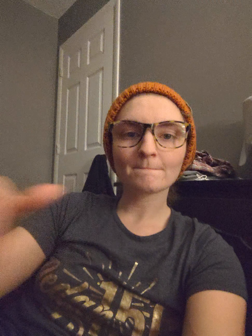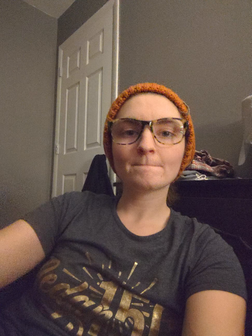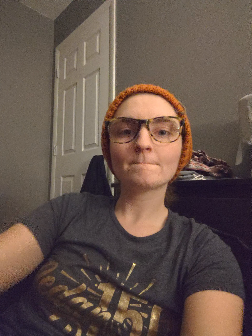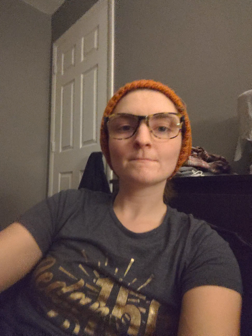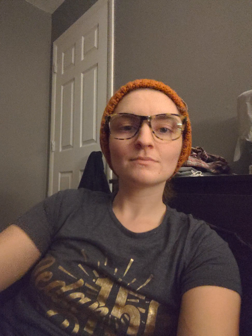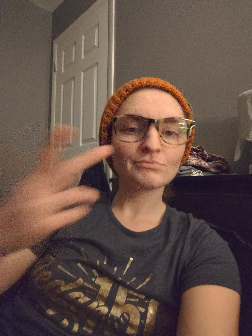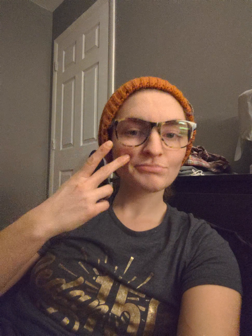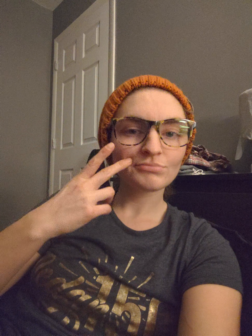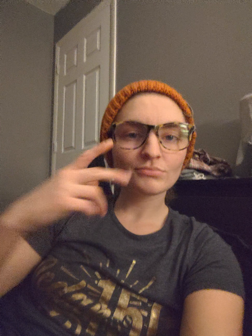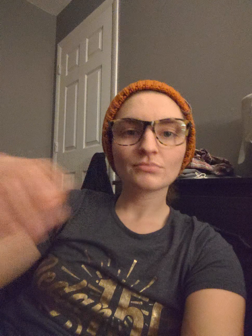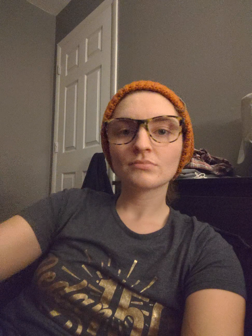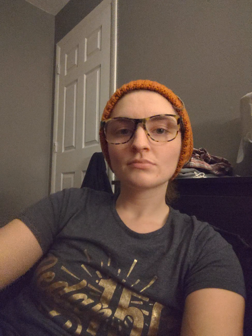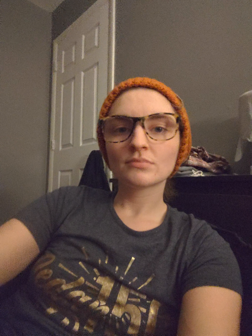see